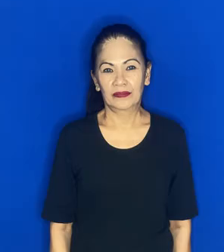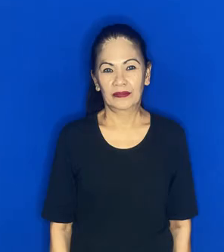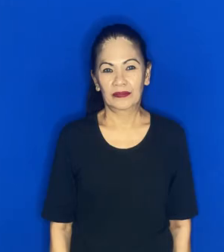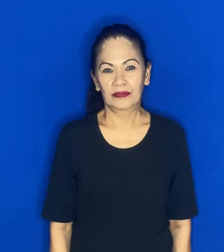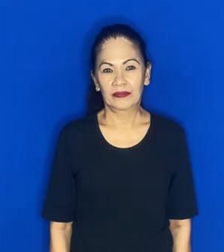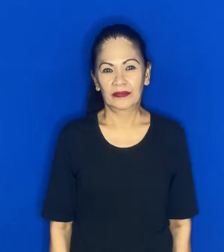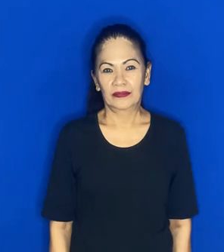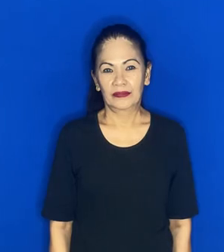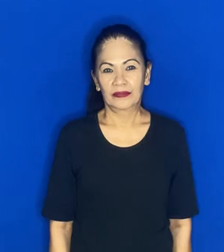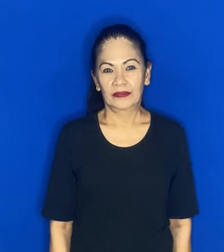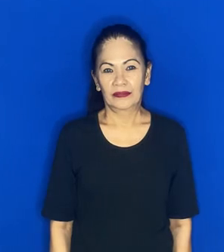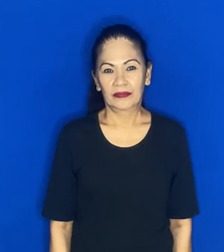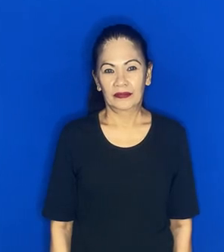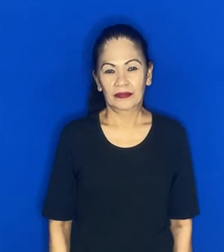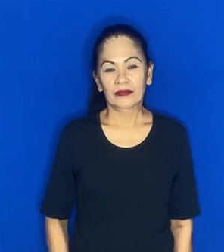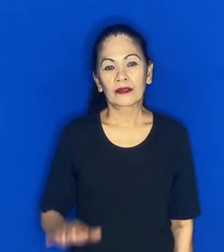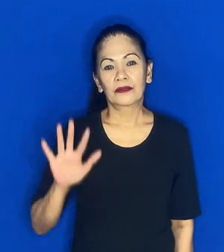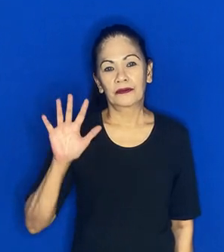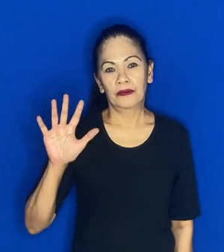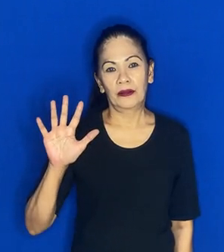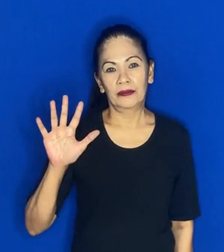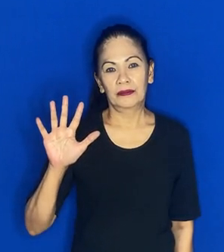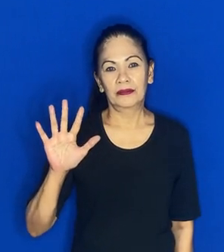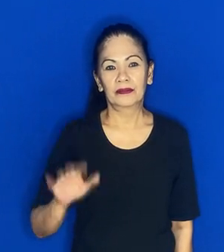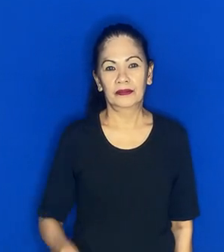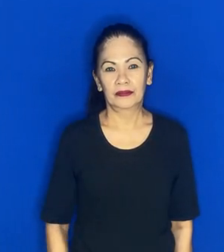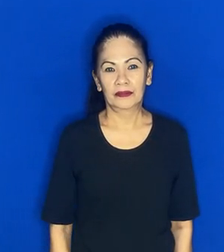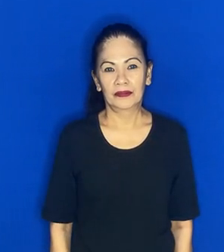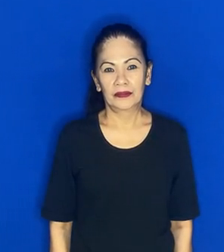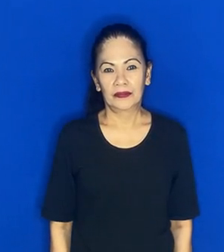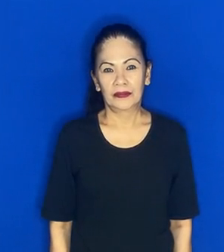five